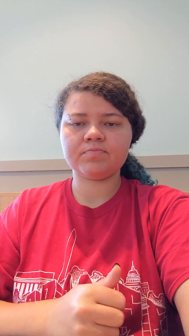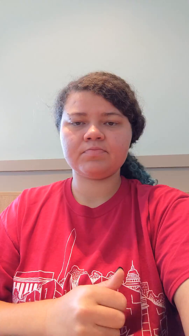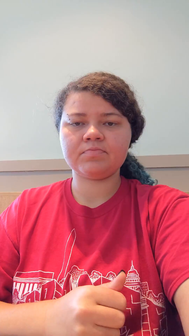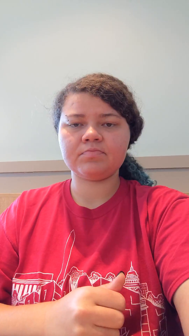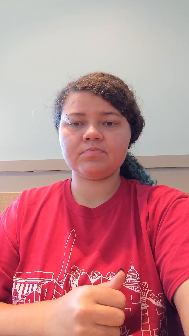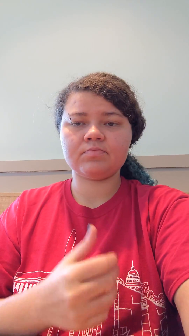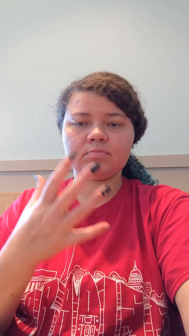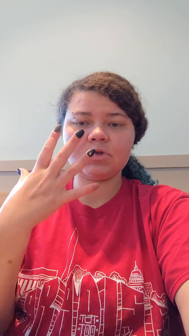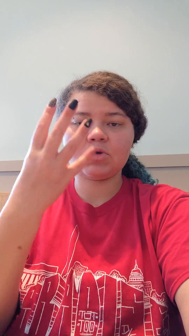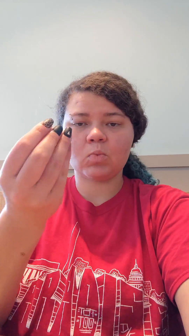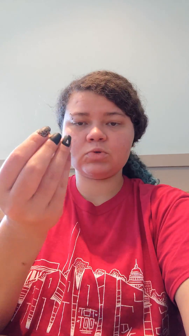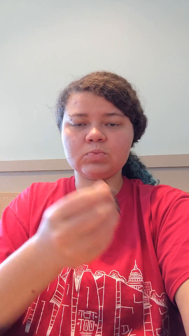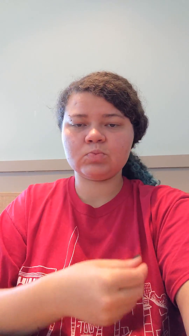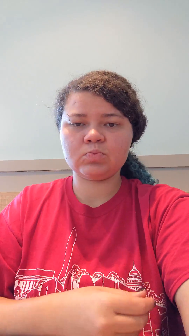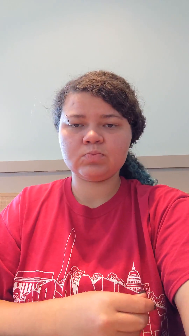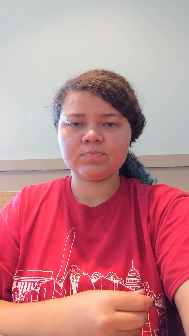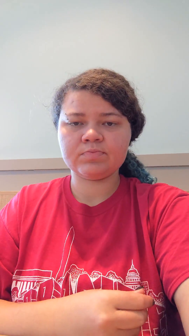going to